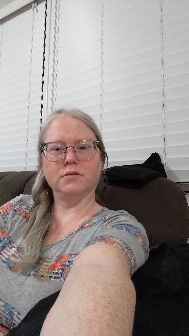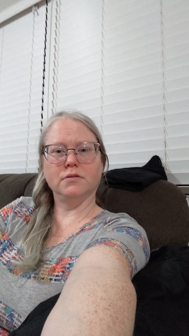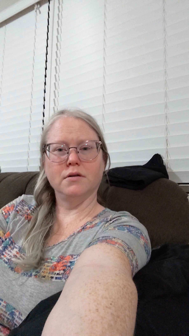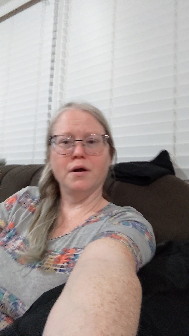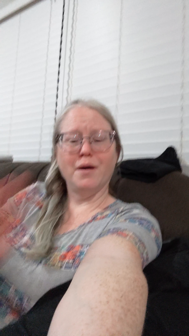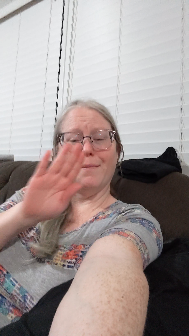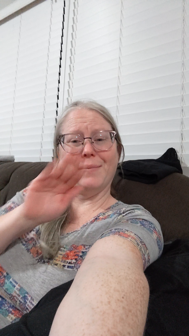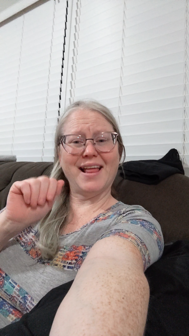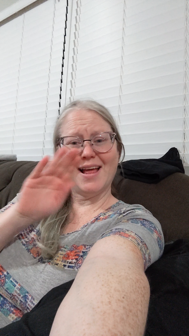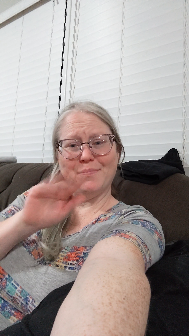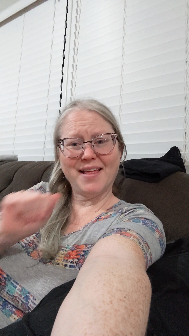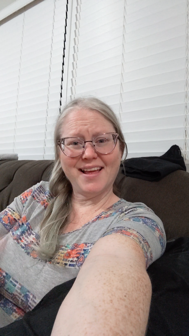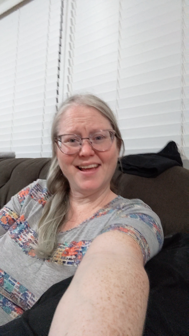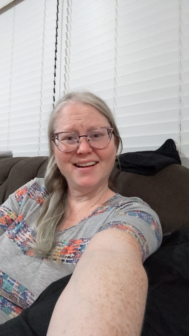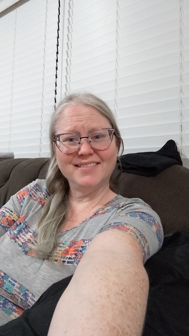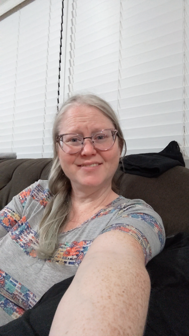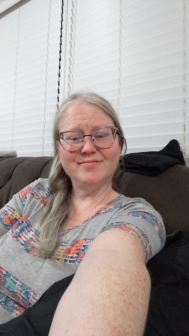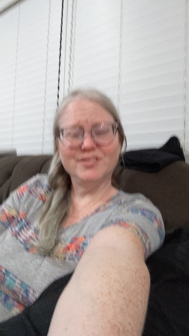baa baa